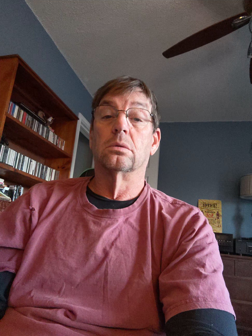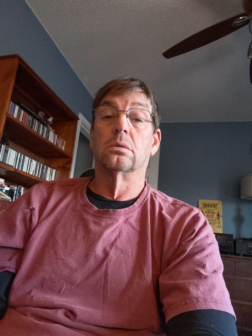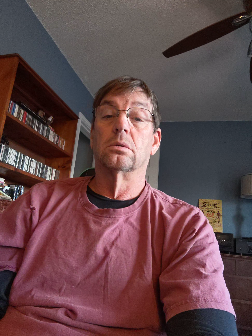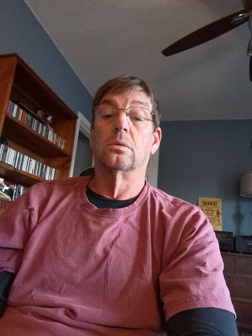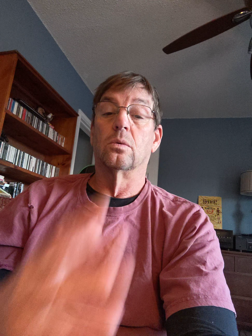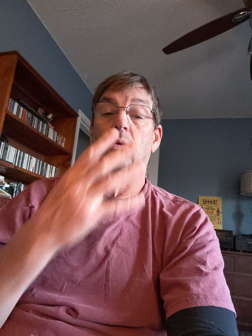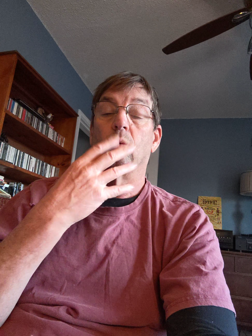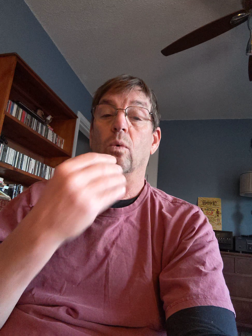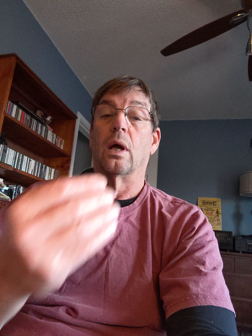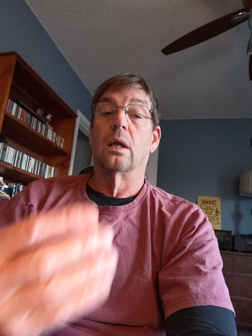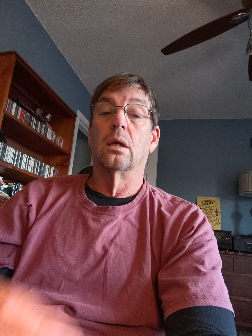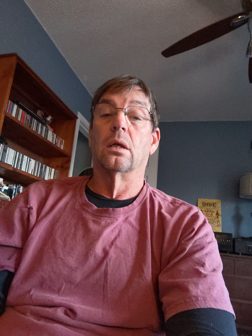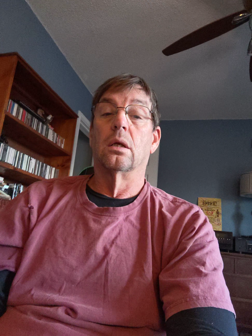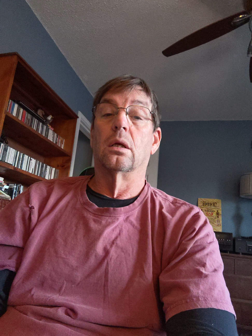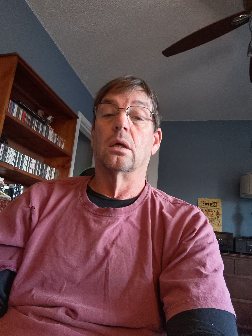wet